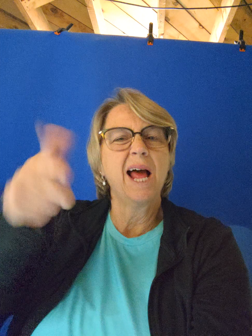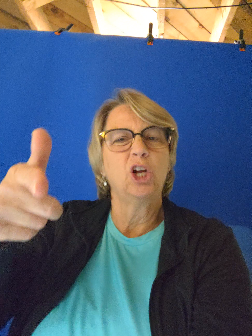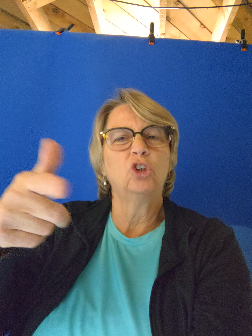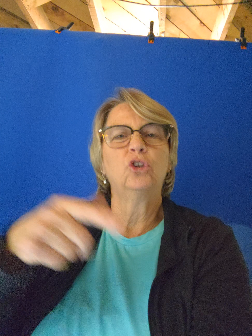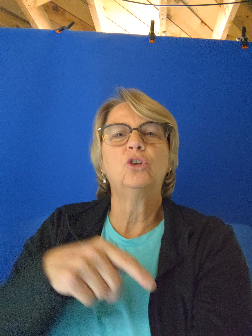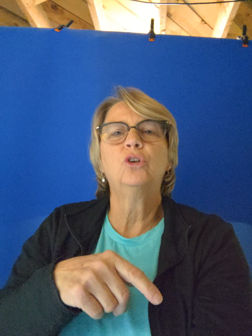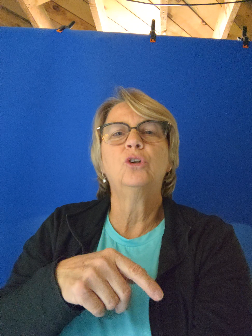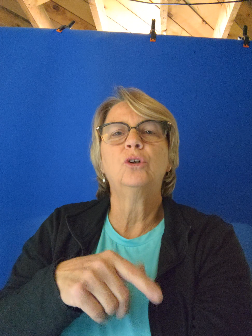later